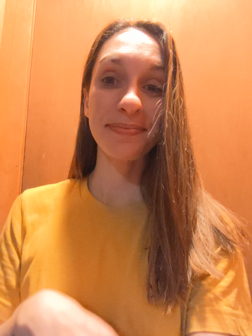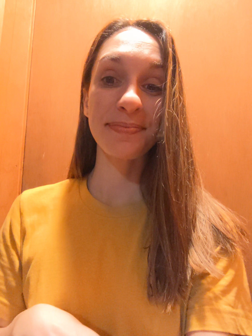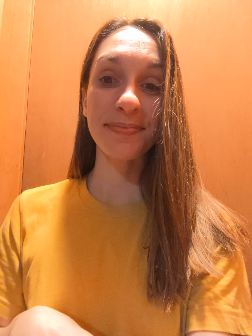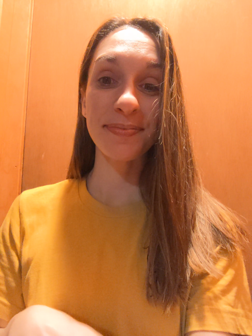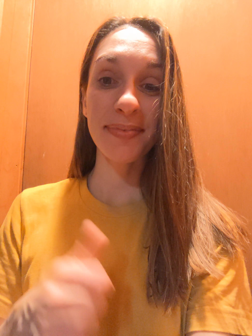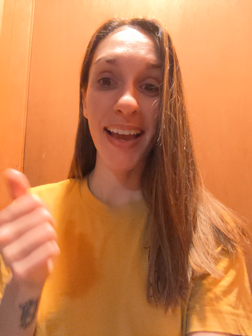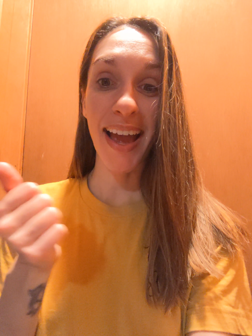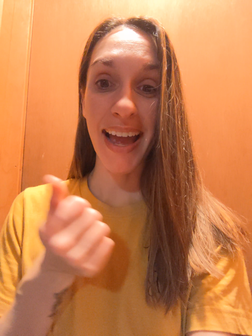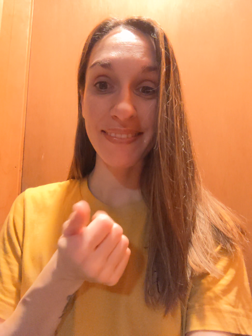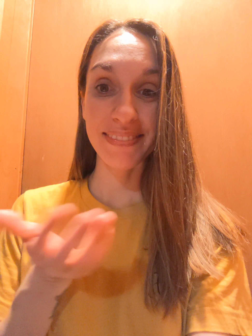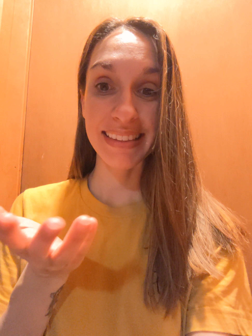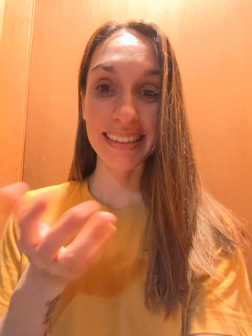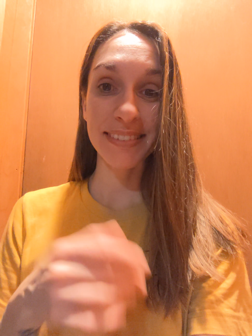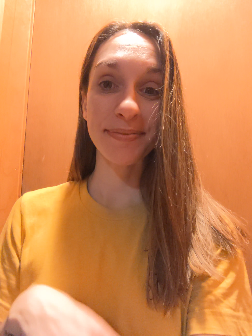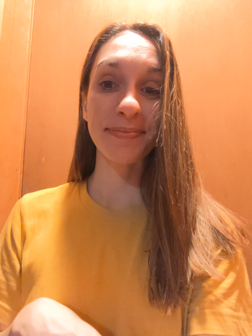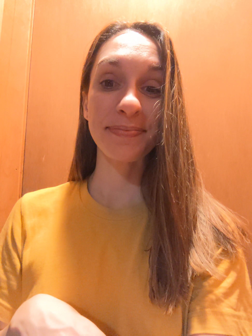every